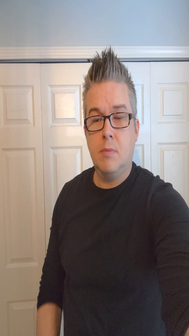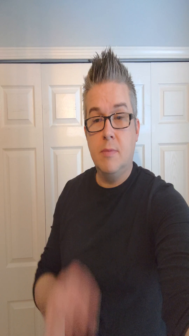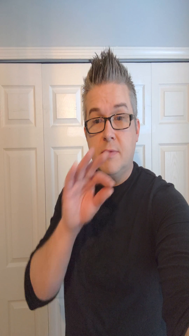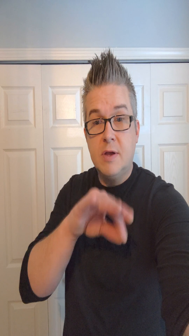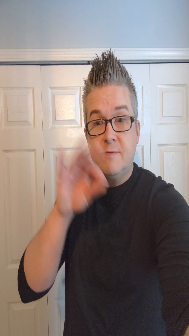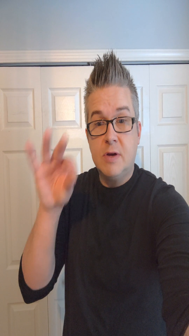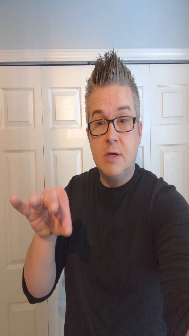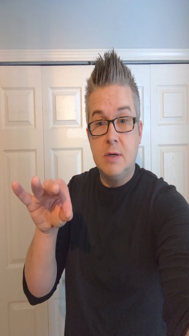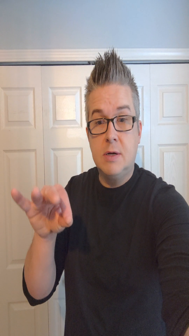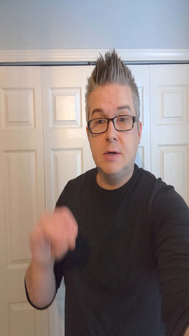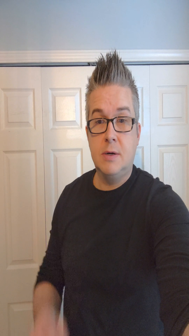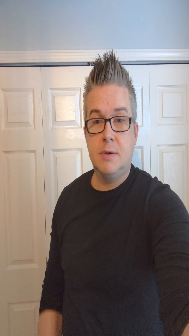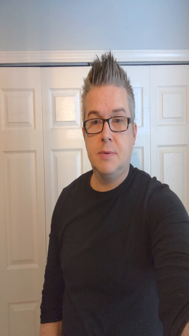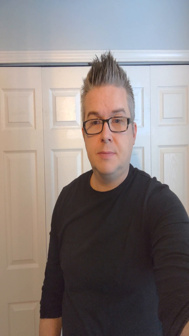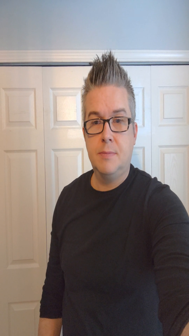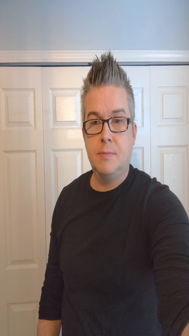french fries